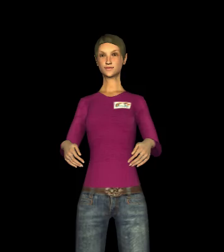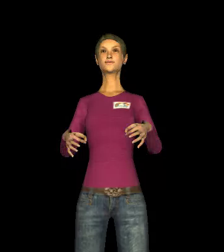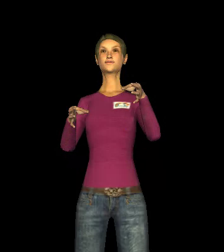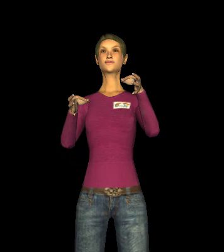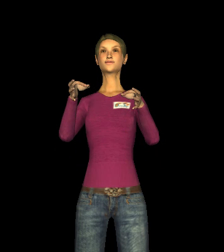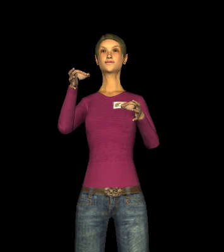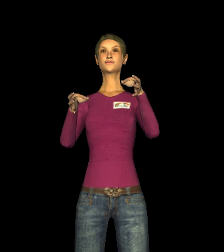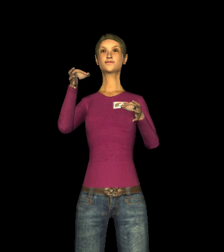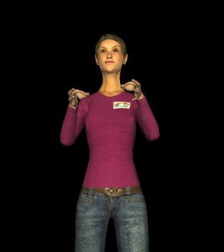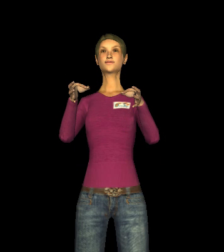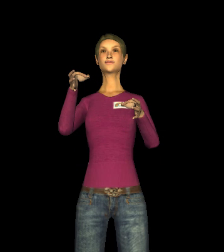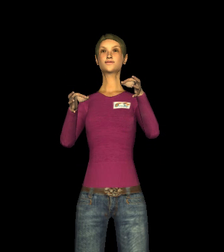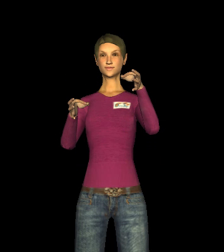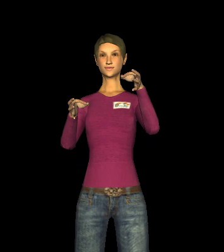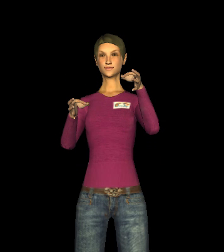محكمة